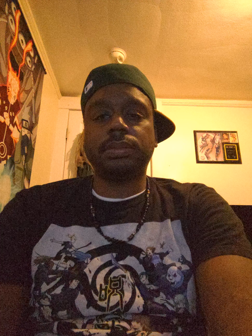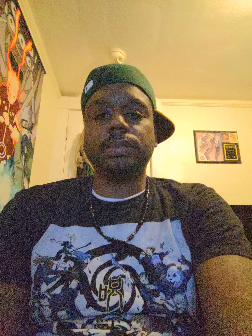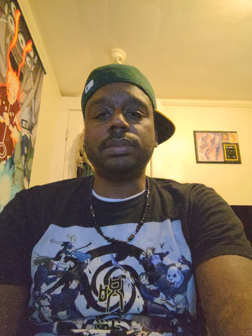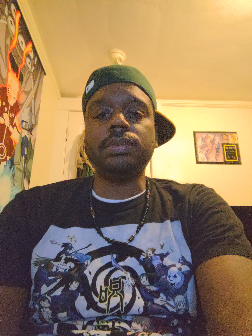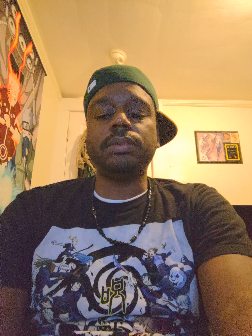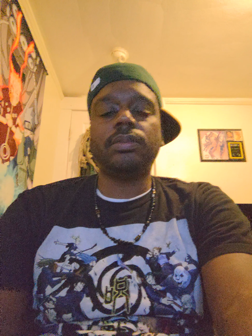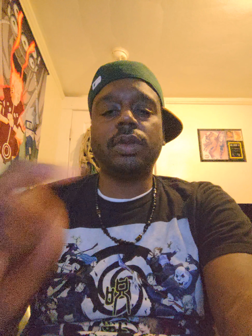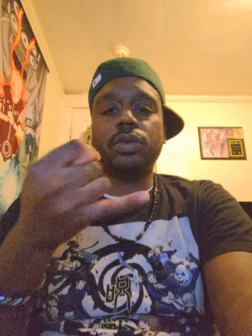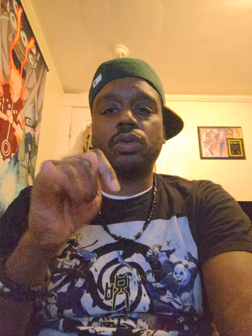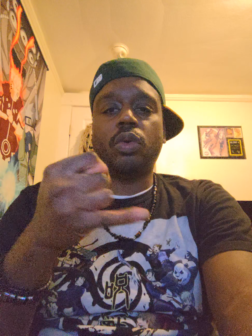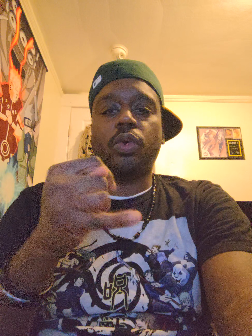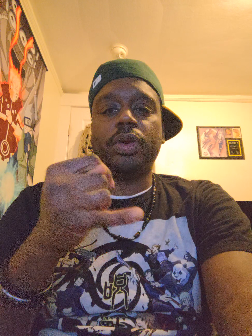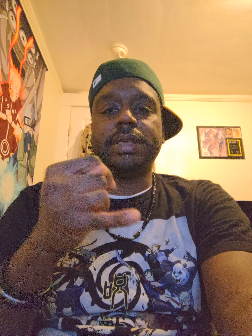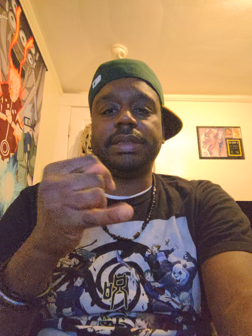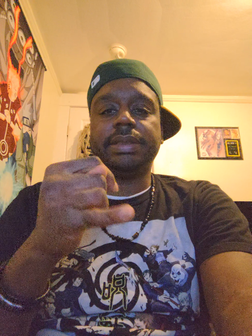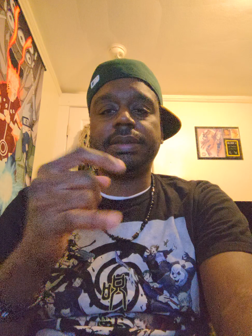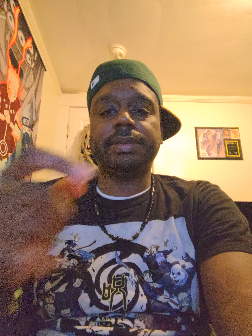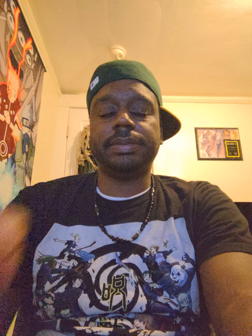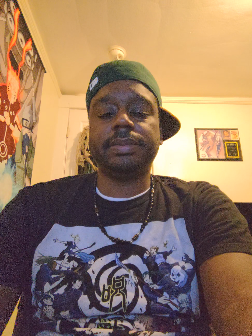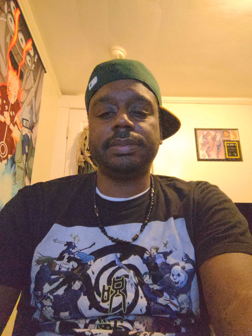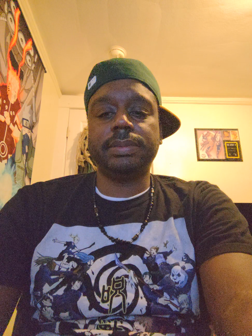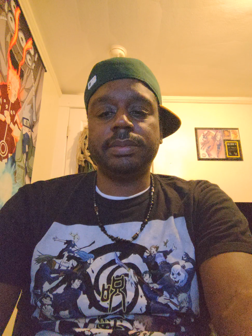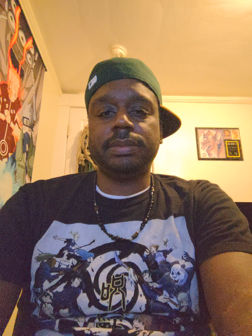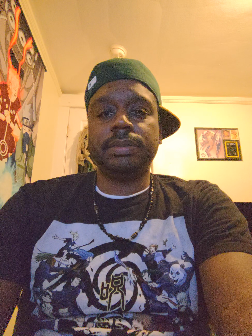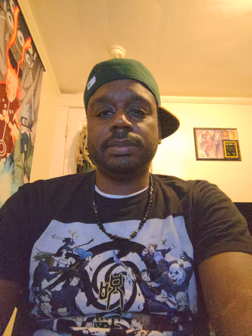toy